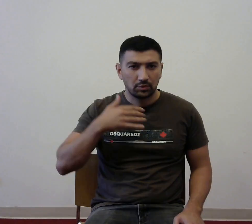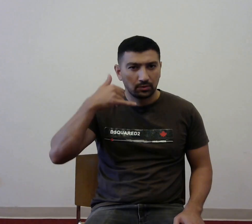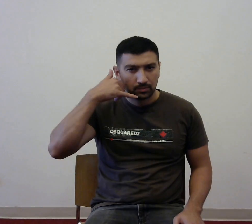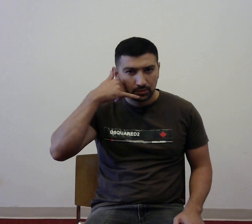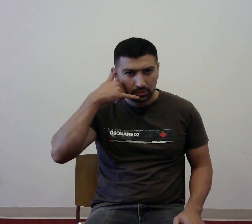telefon